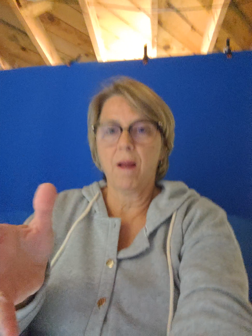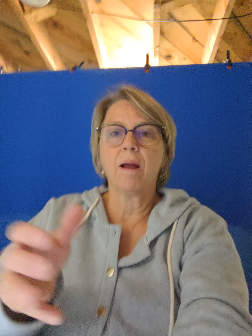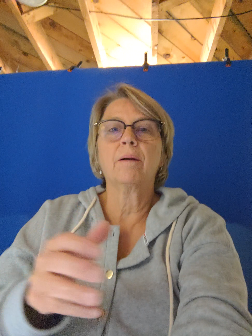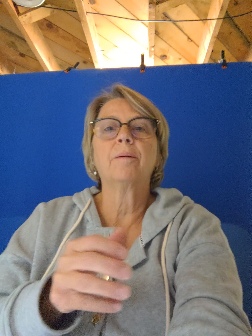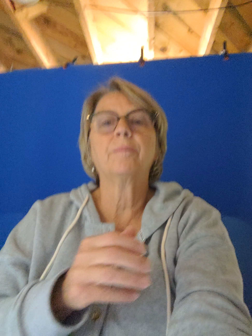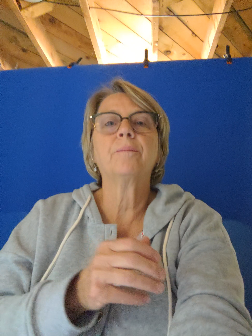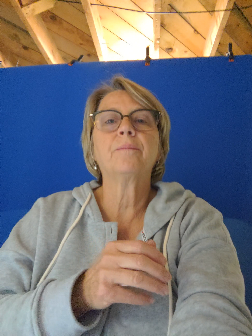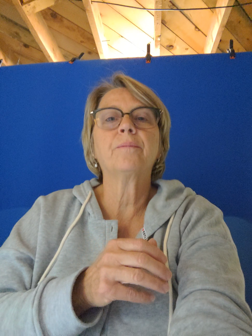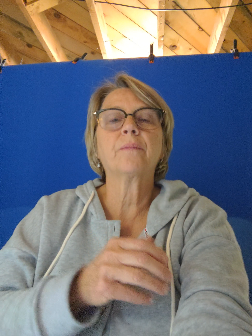grandma